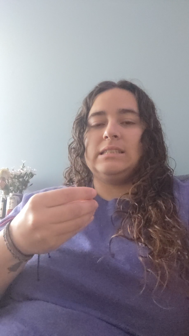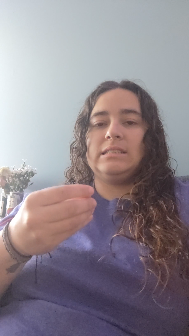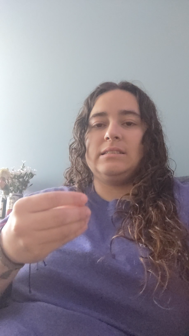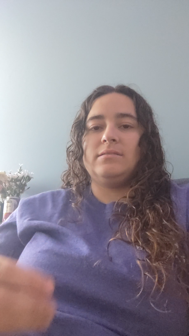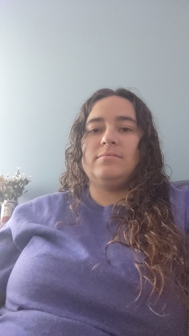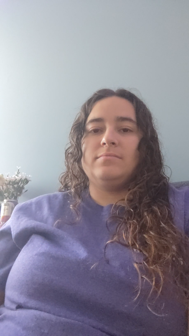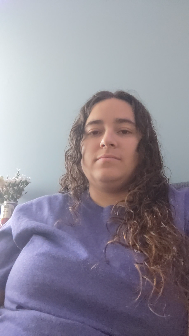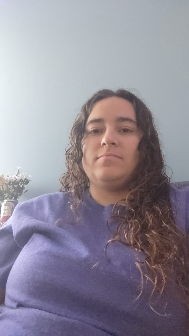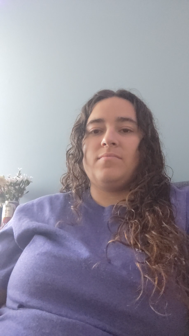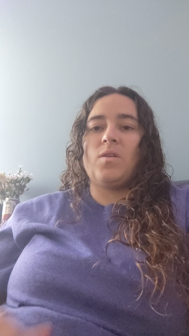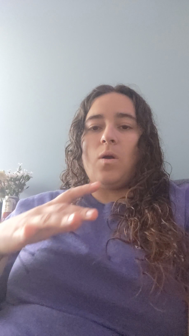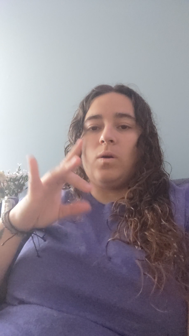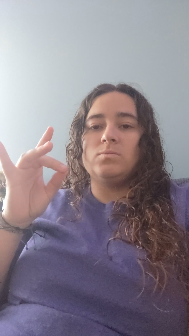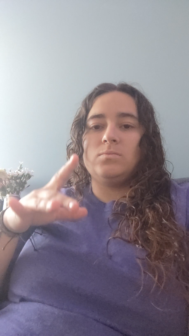choose